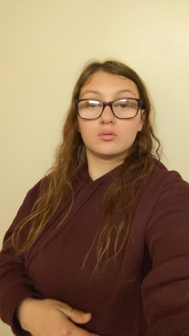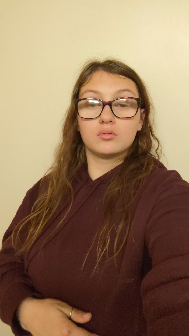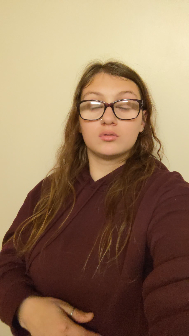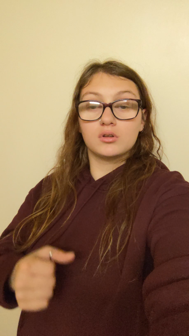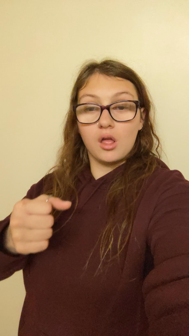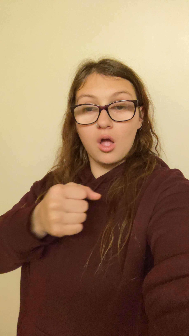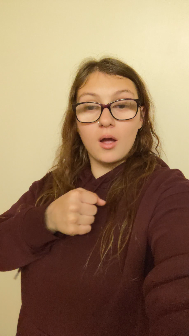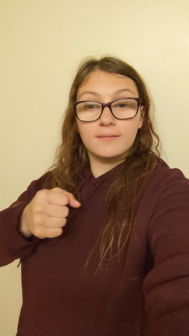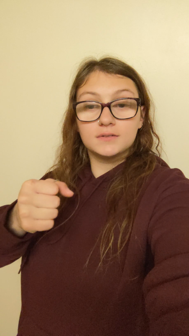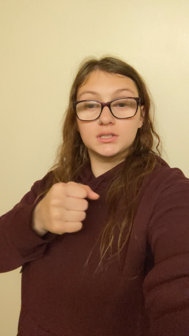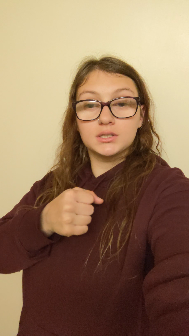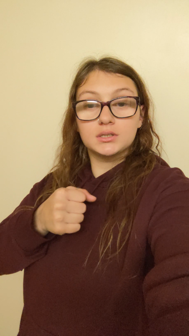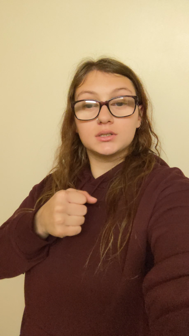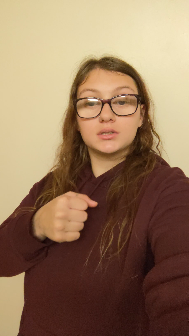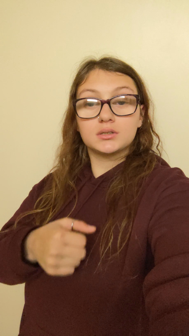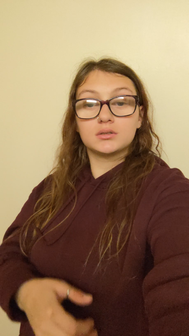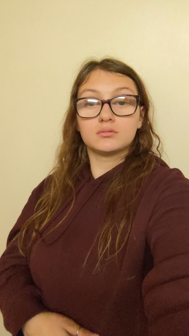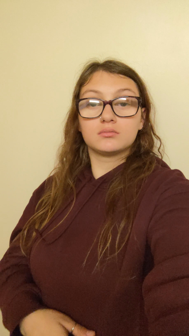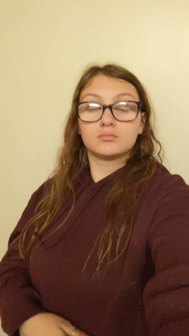coffee